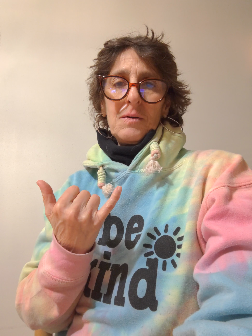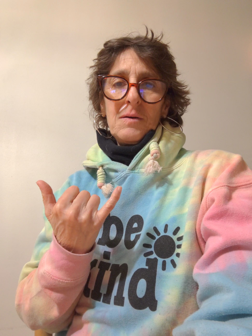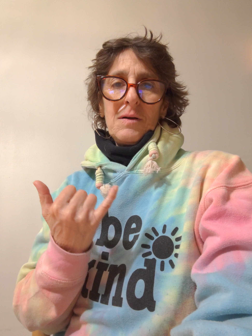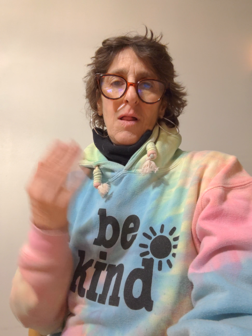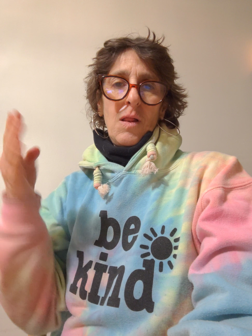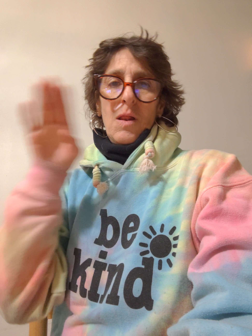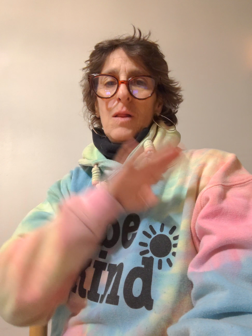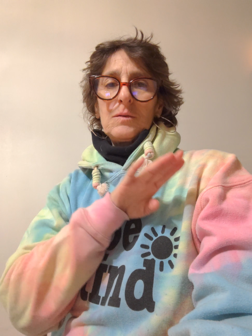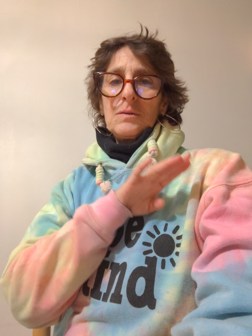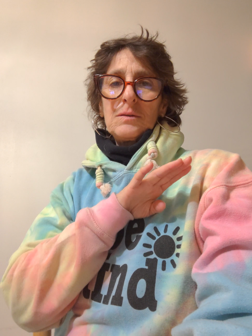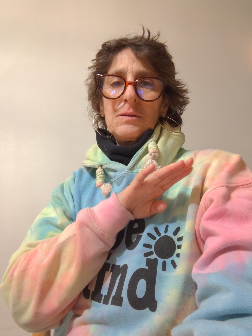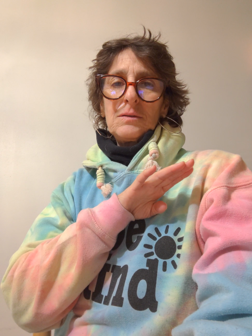close